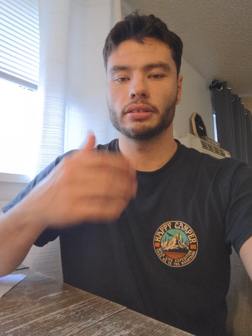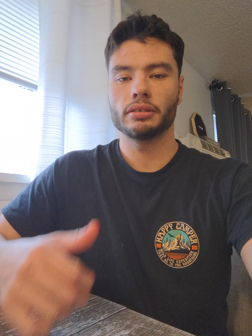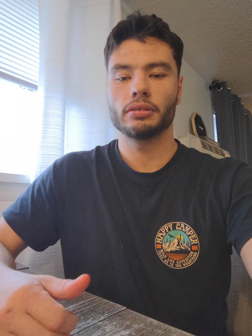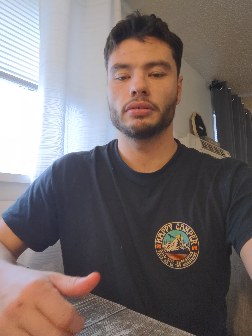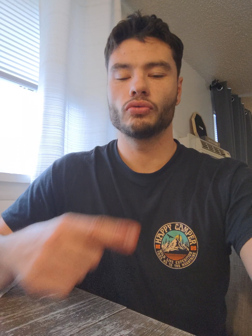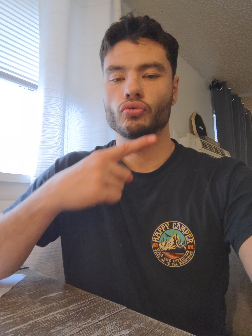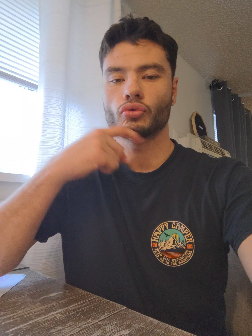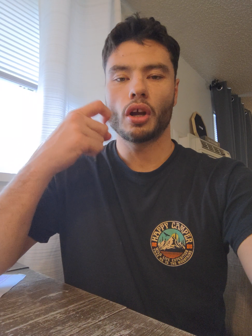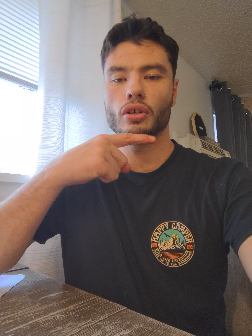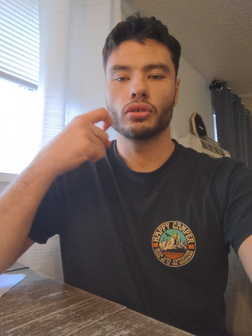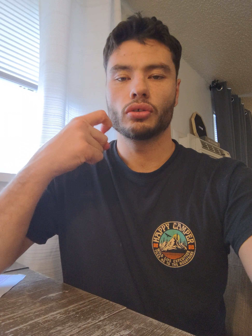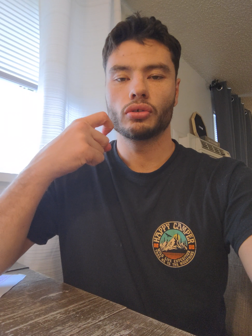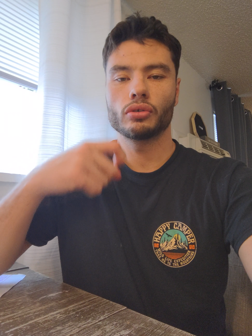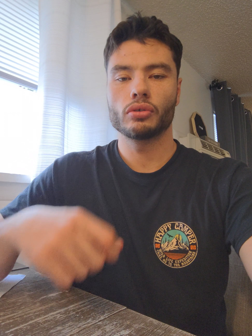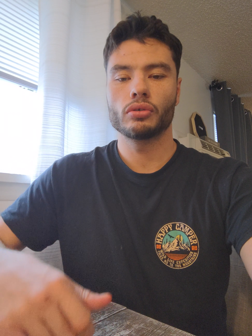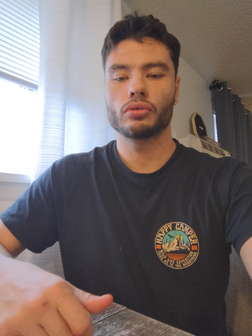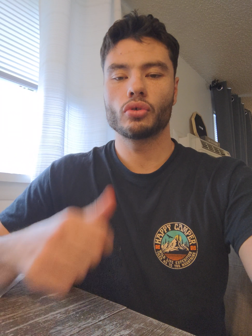dryer